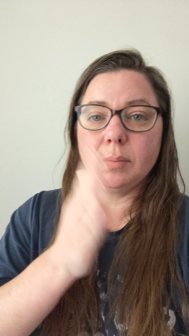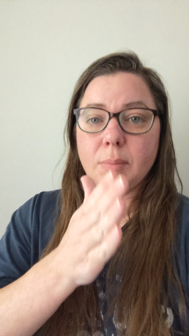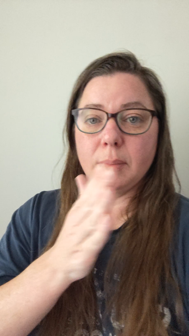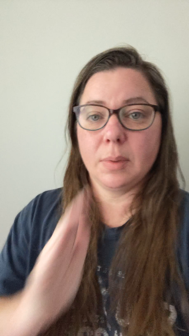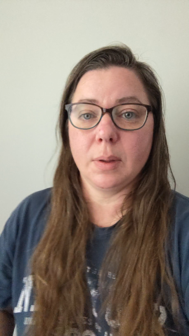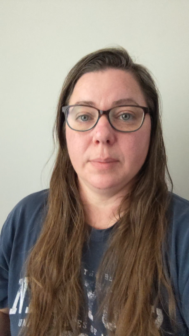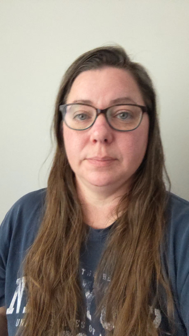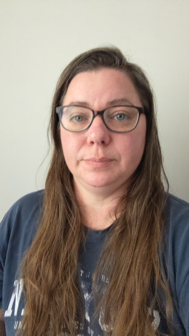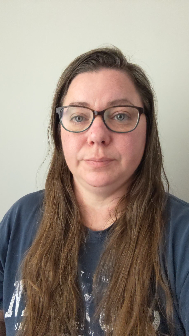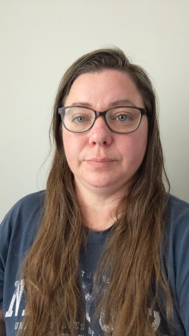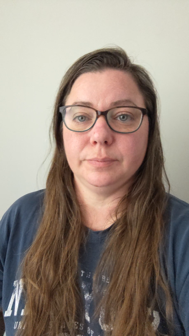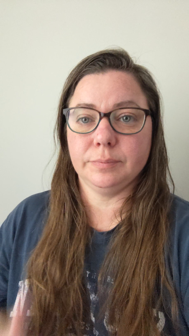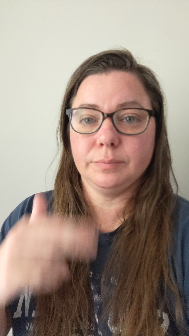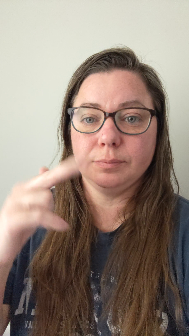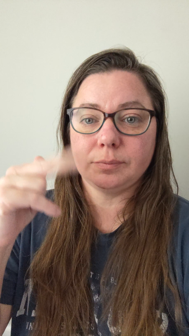build